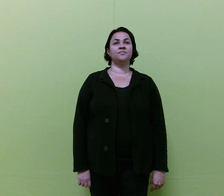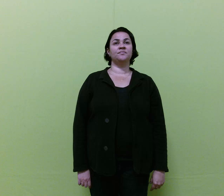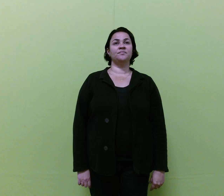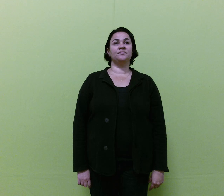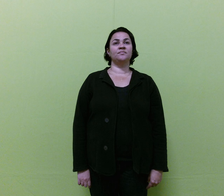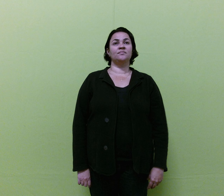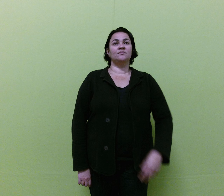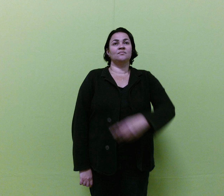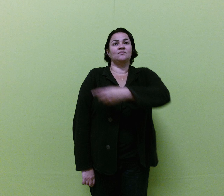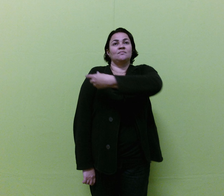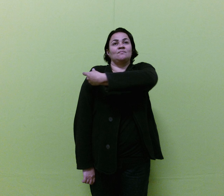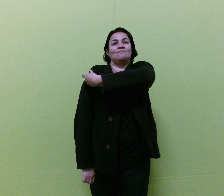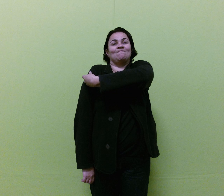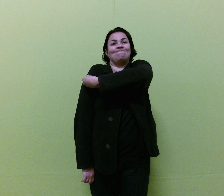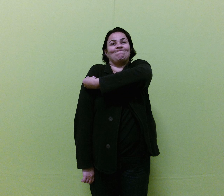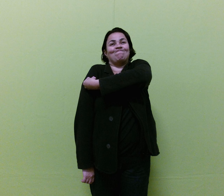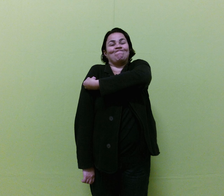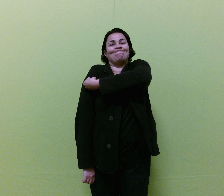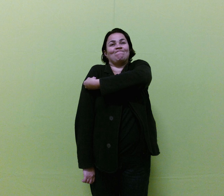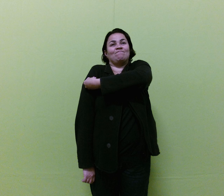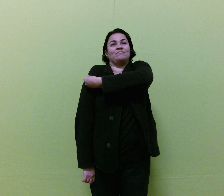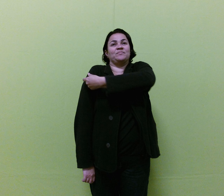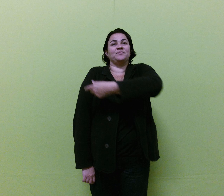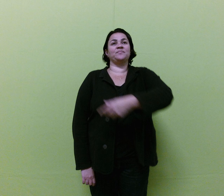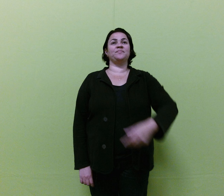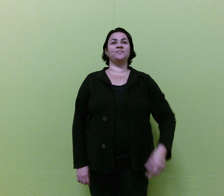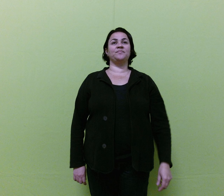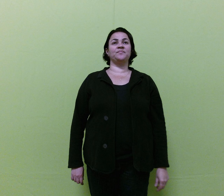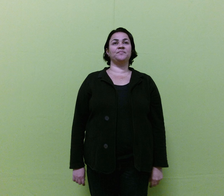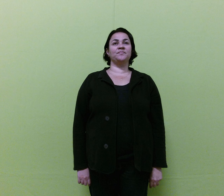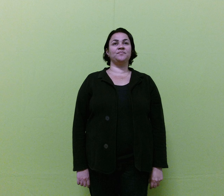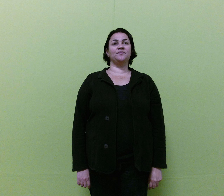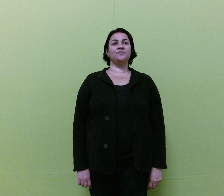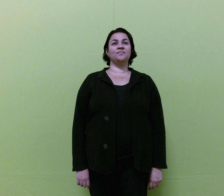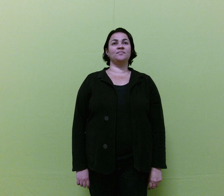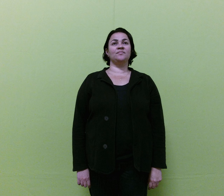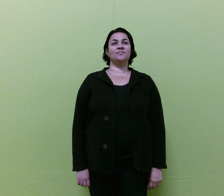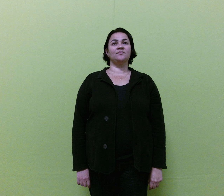vacina